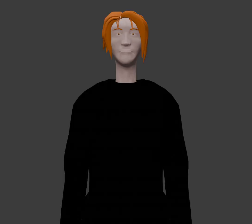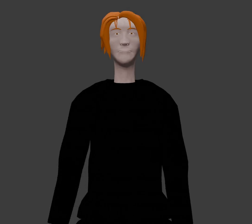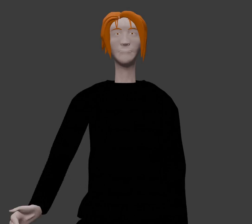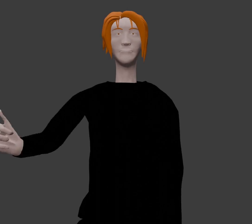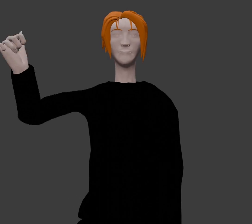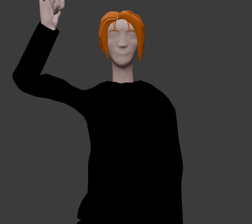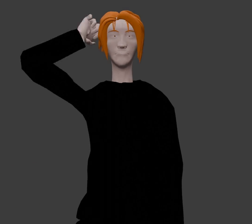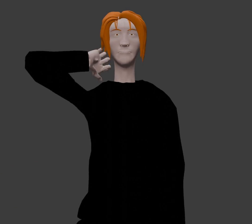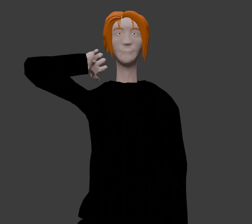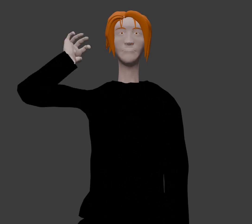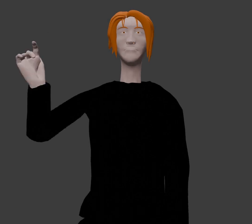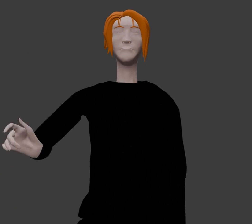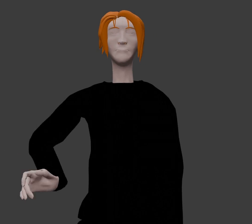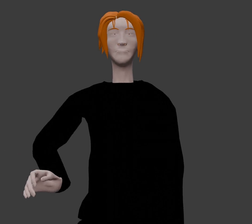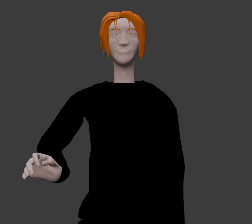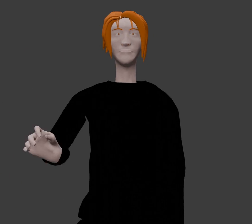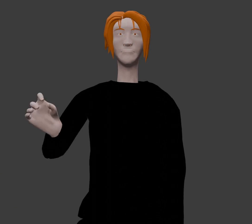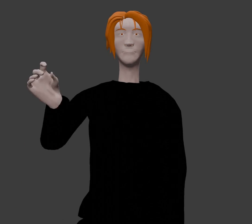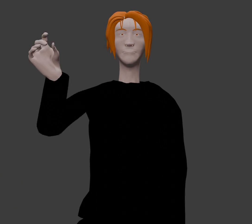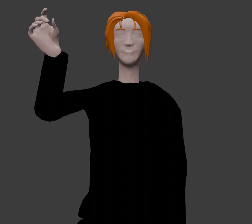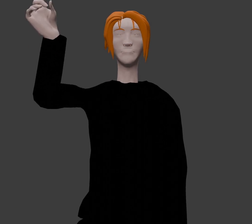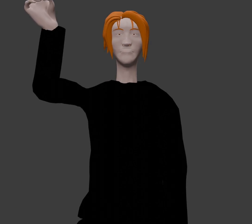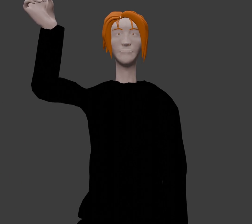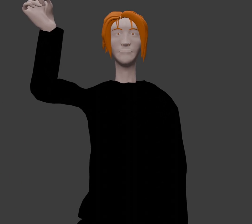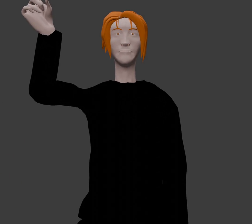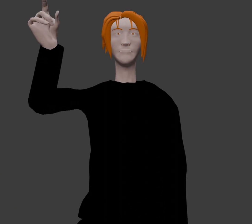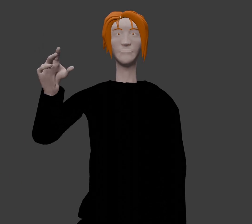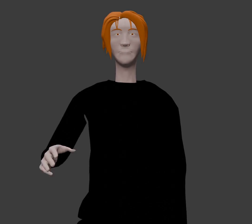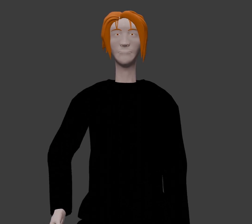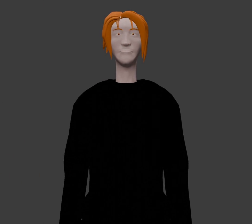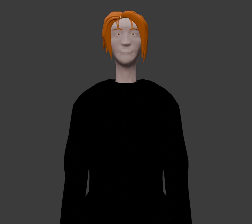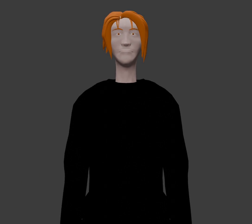Backbone